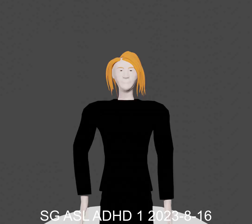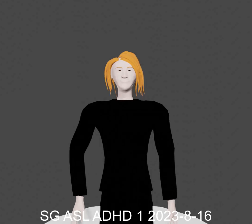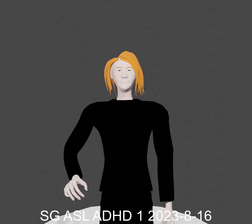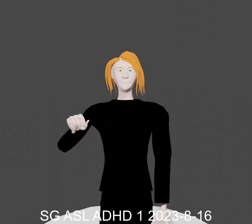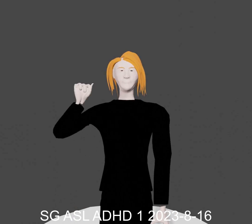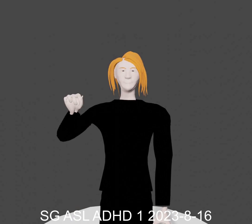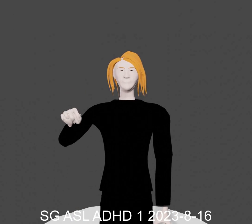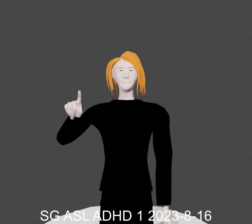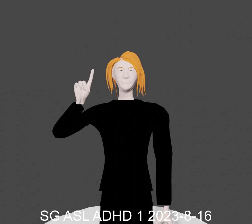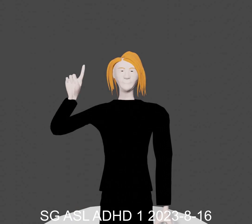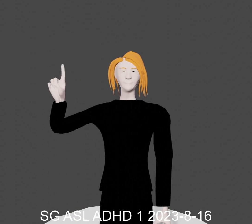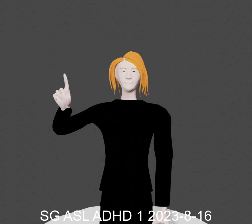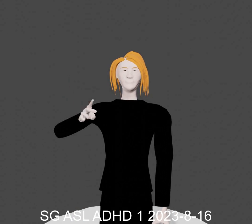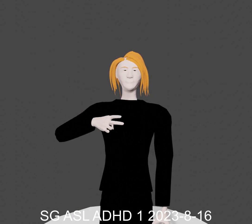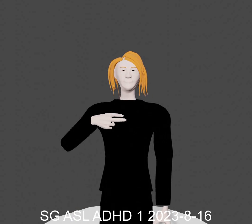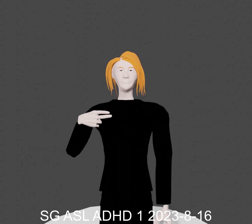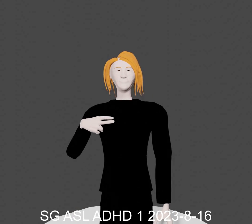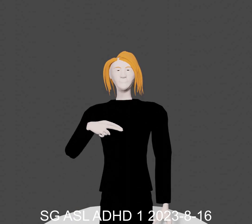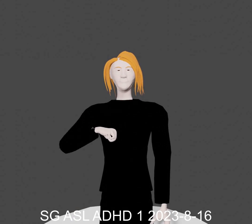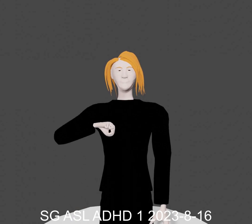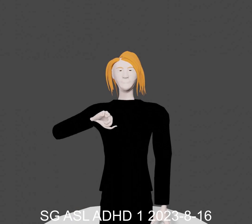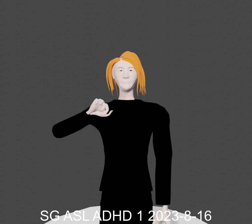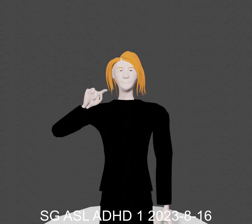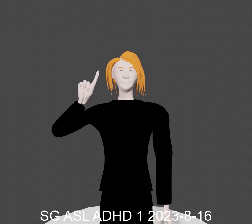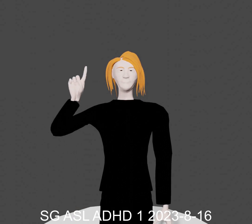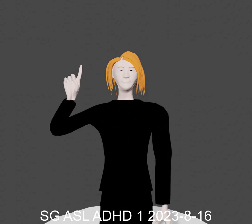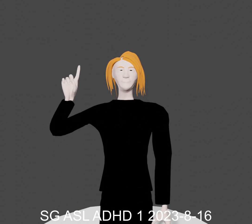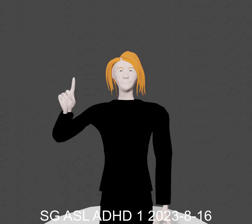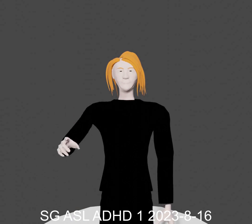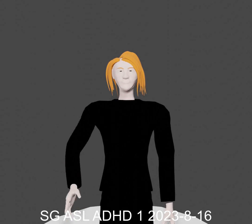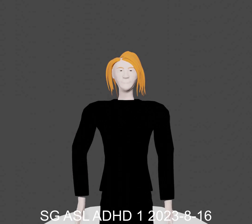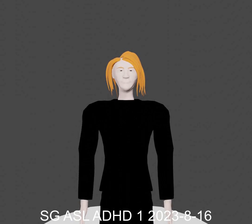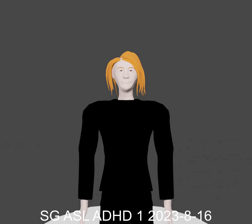ADHD